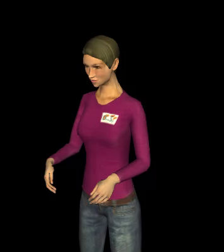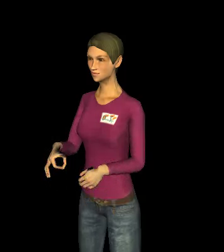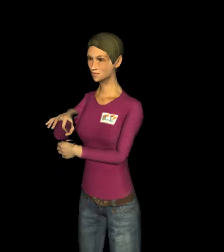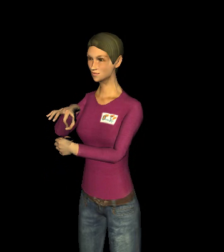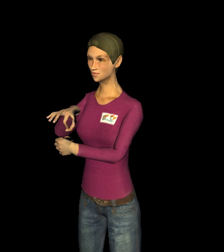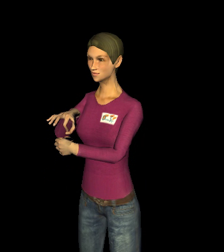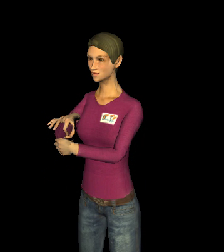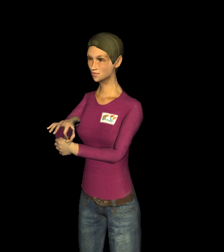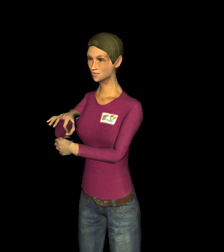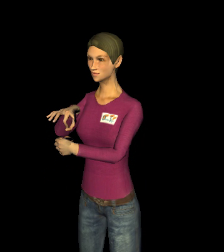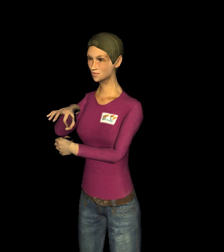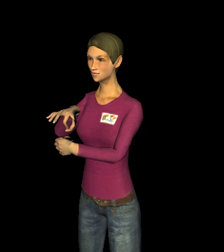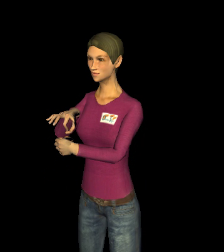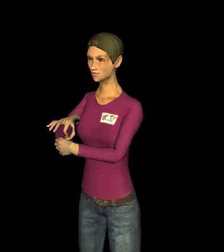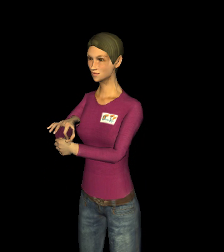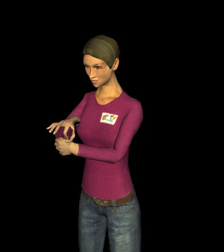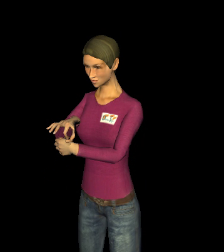شاي